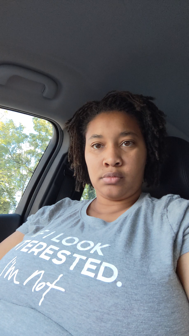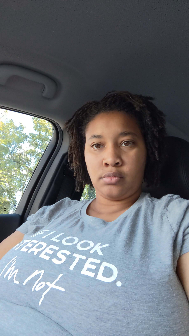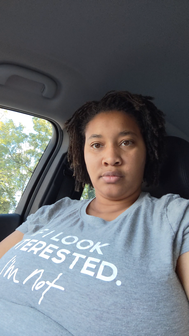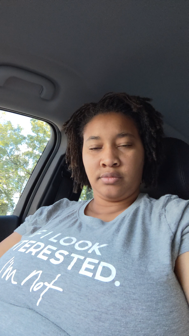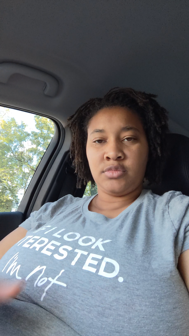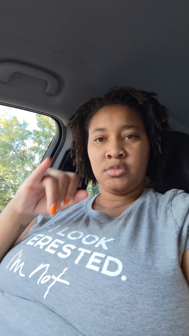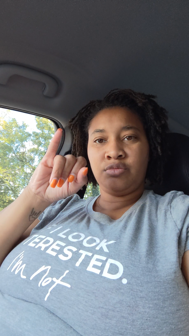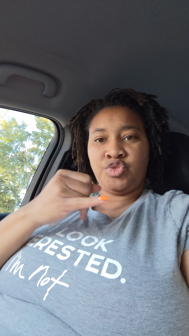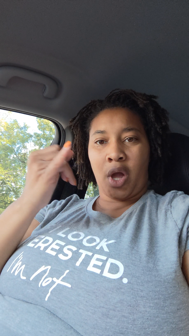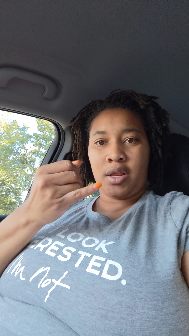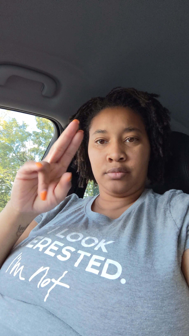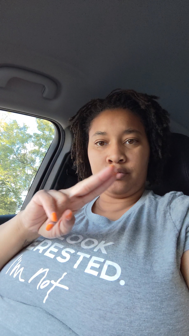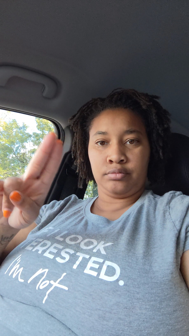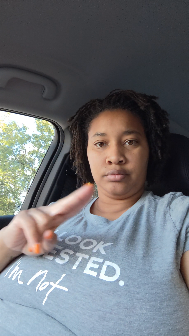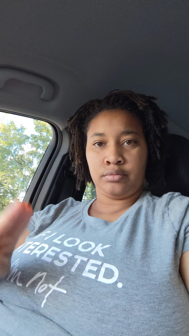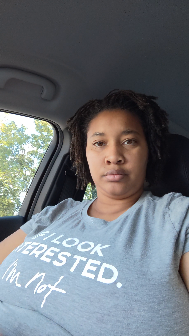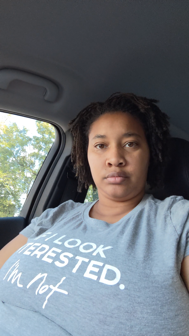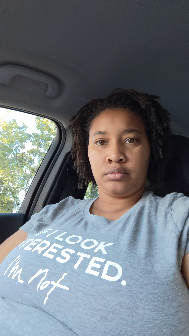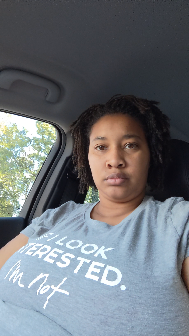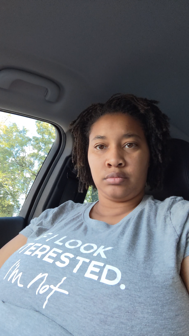jelly